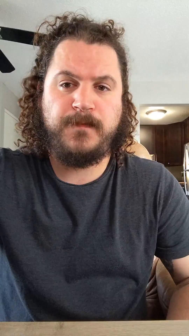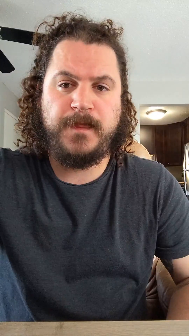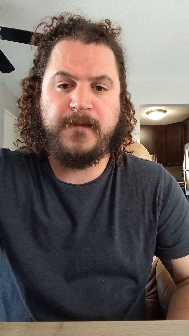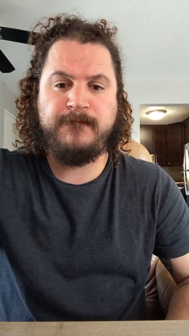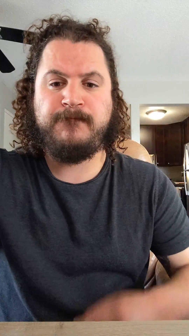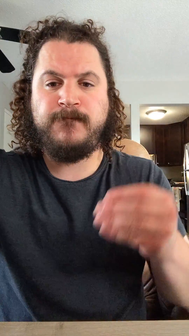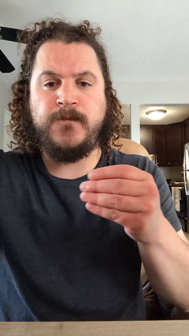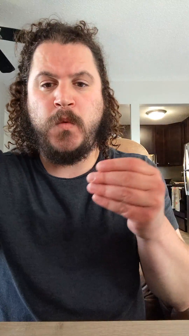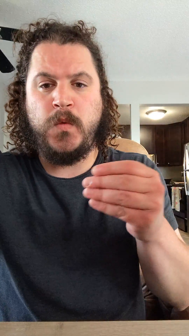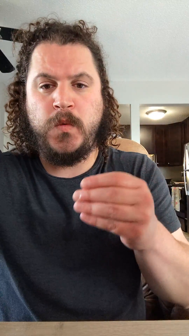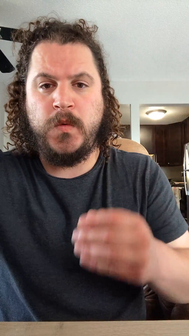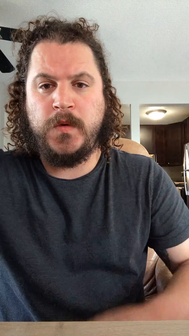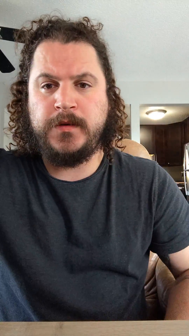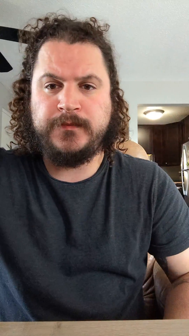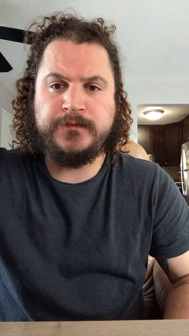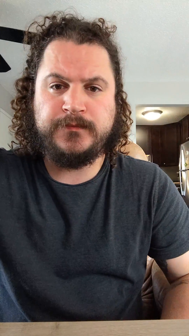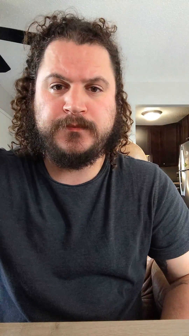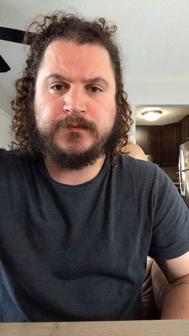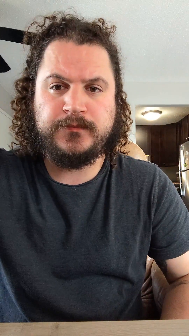more